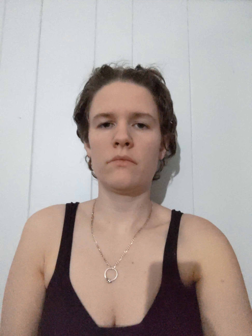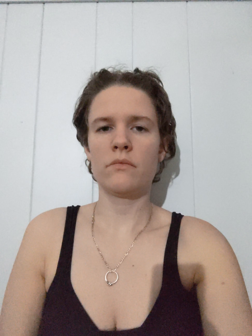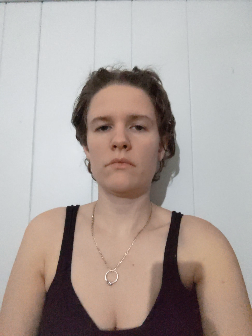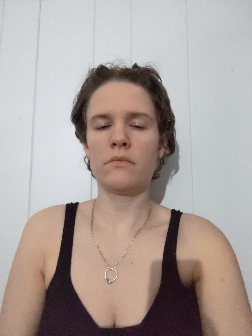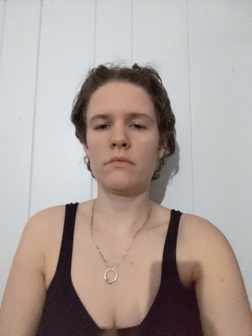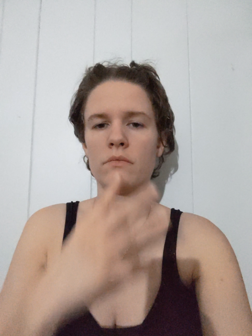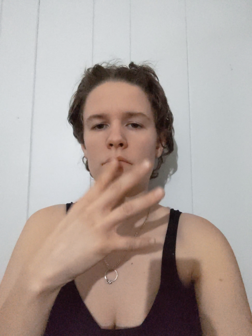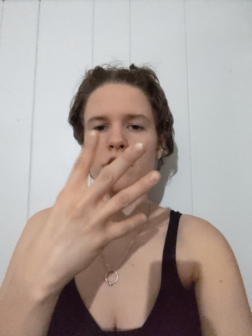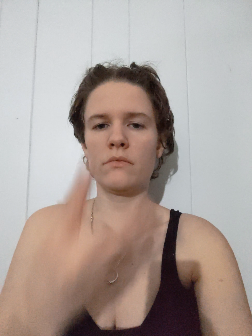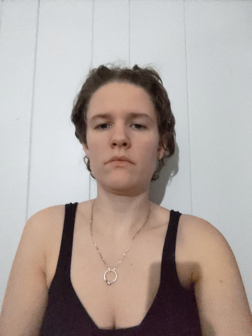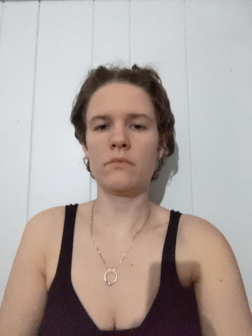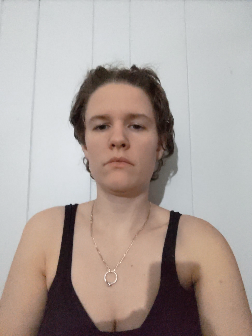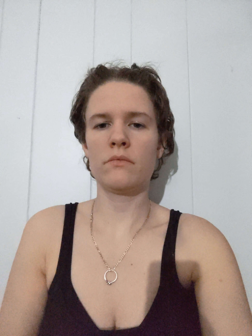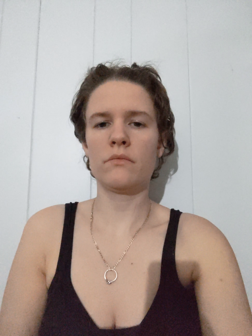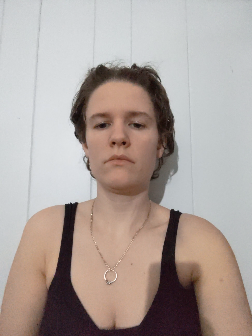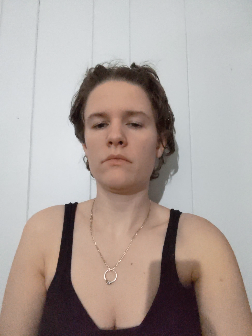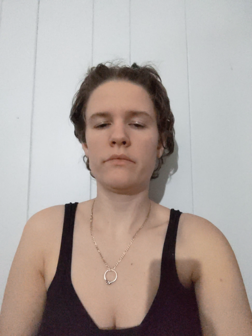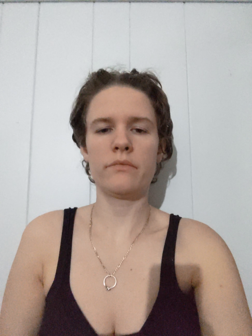wet